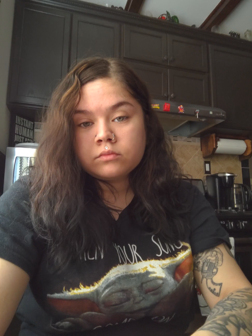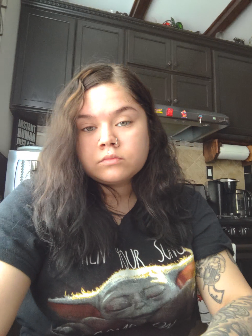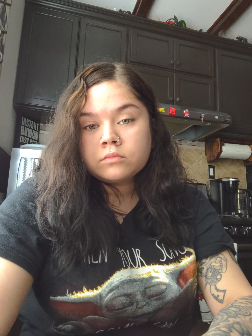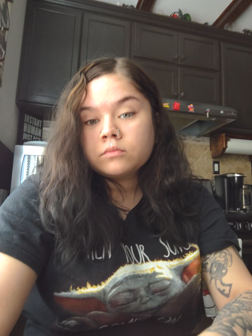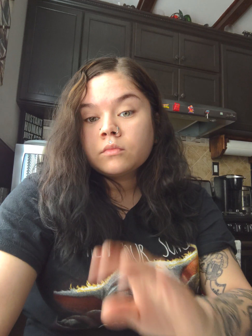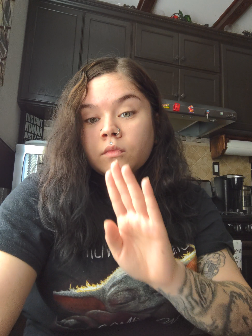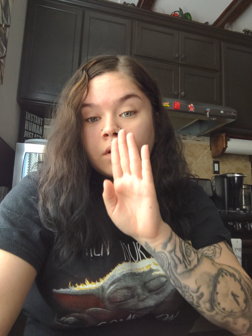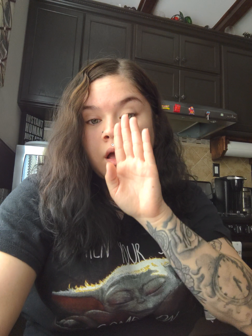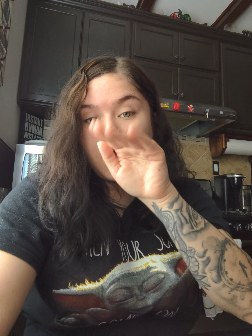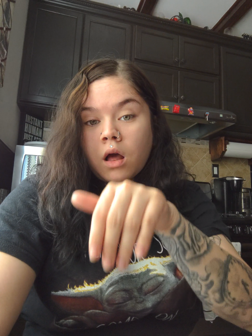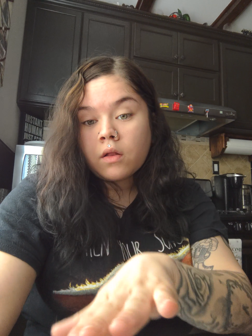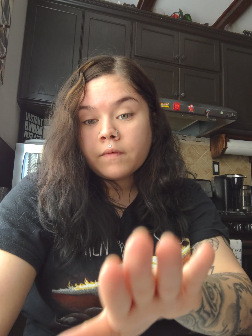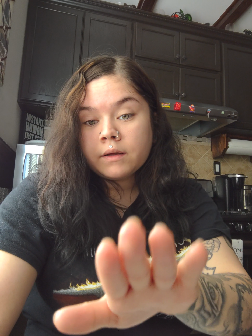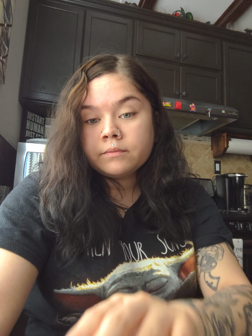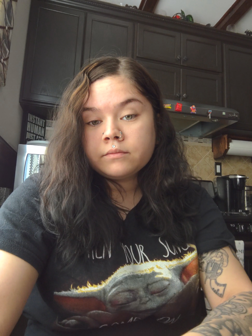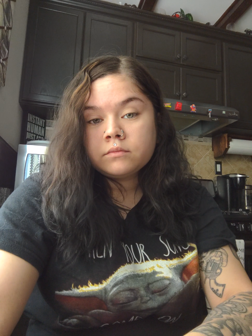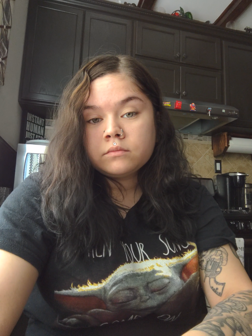elephant